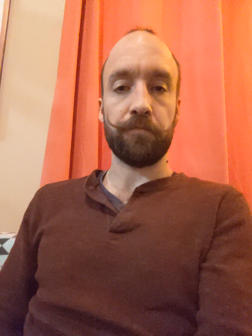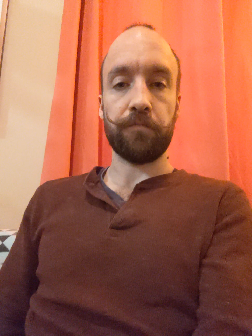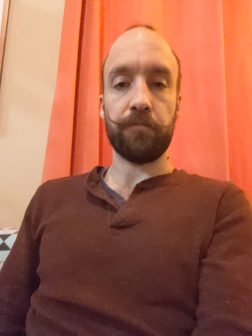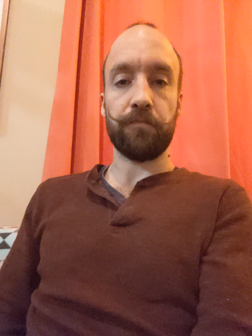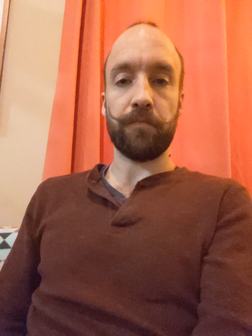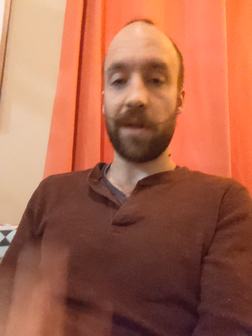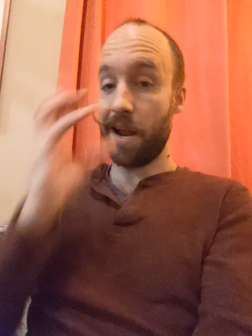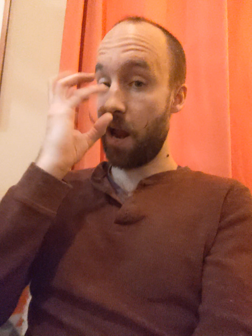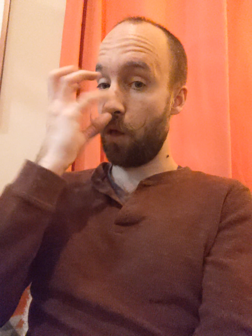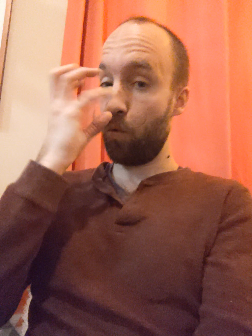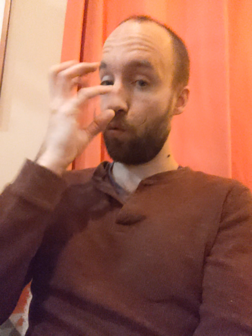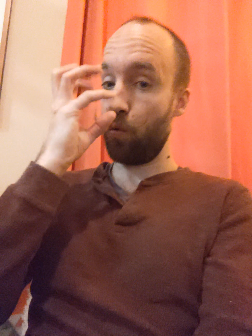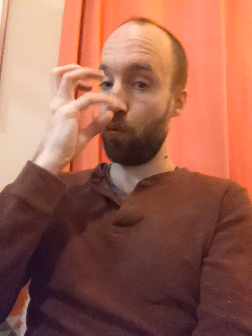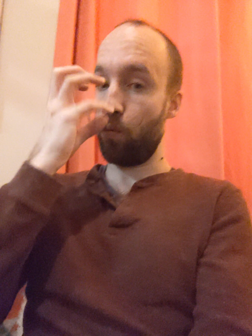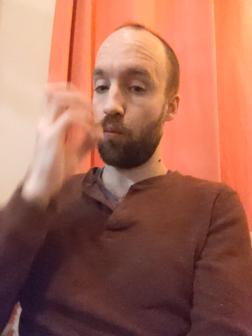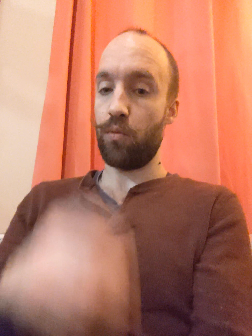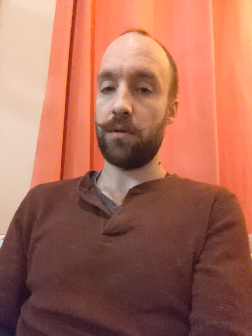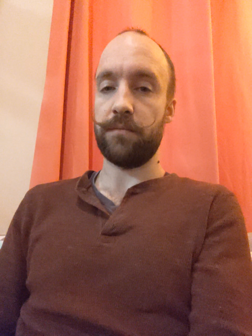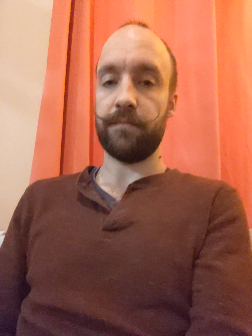clown